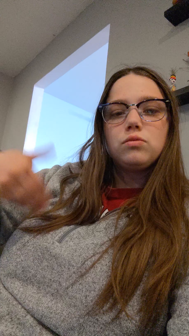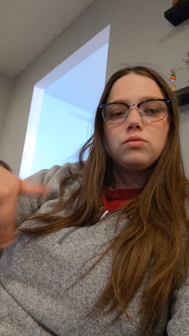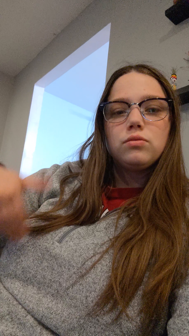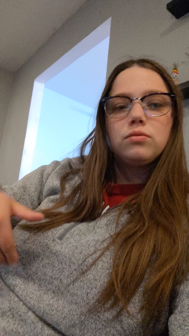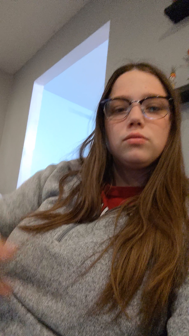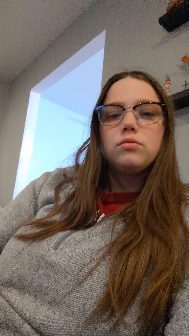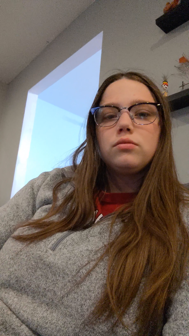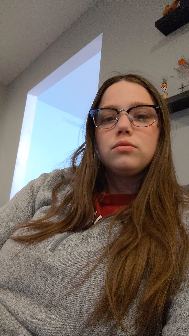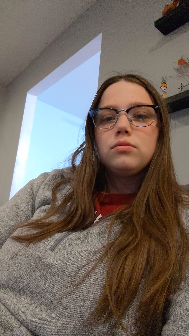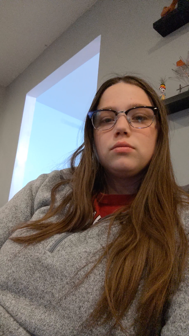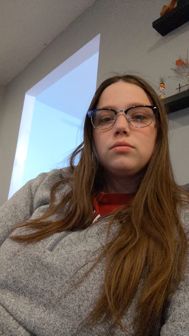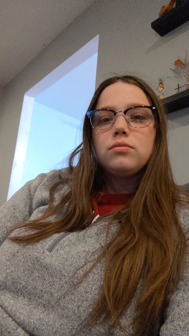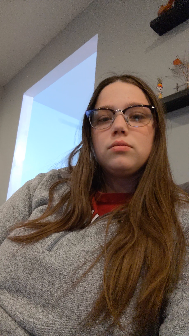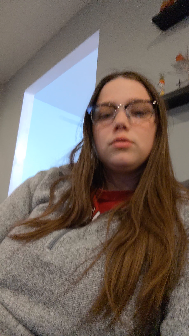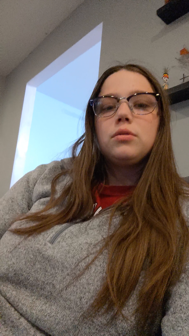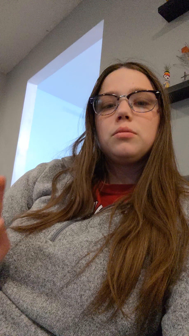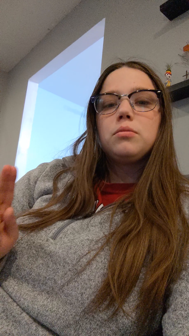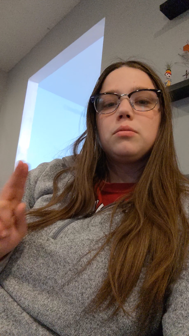belt